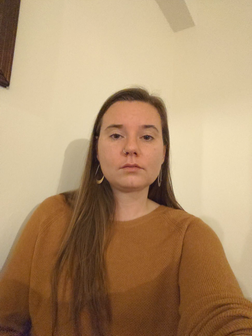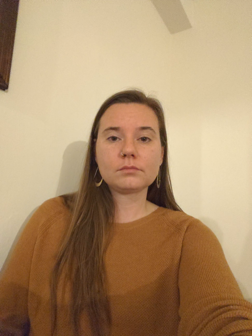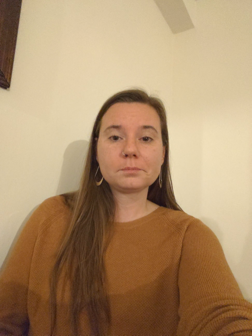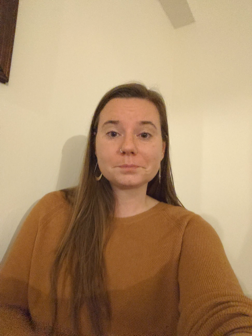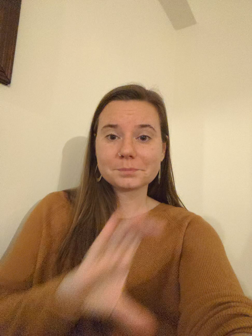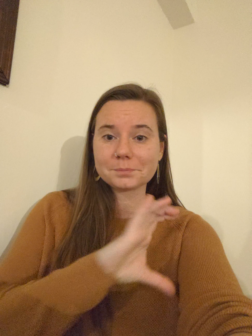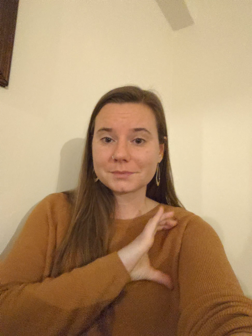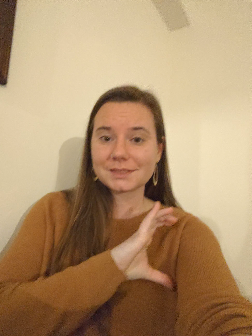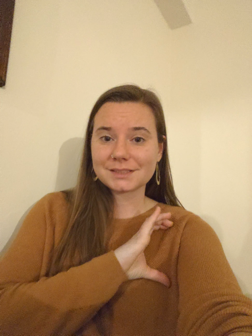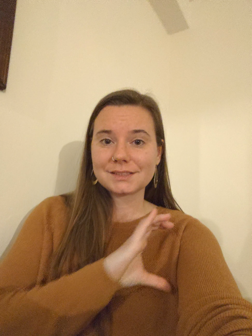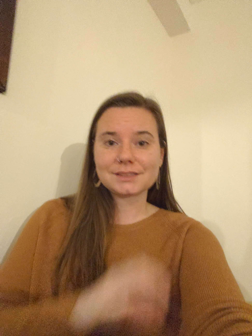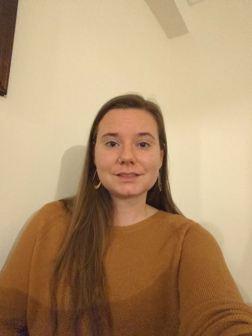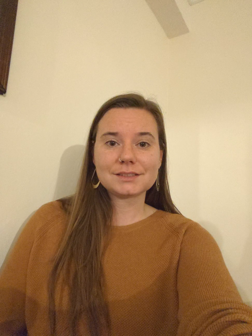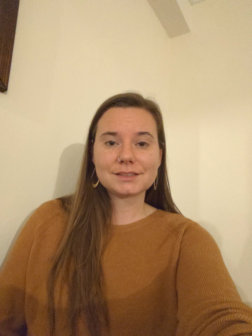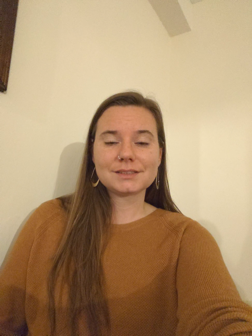police